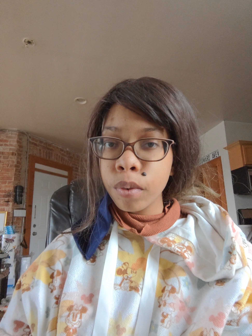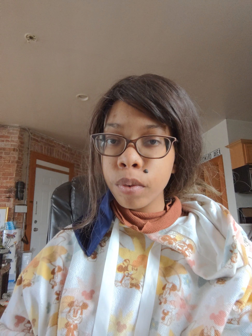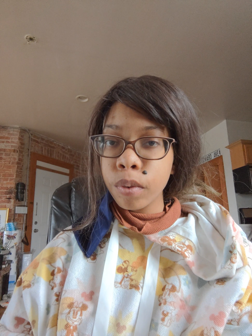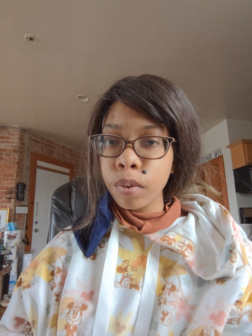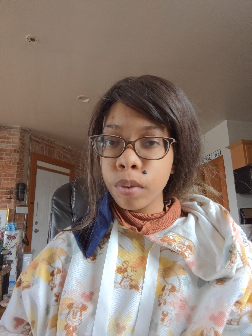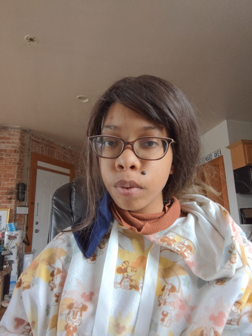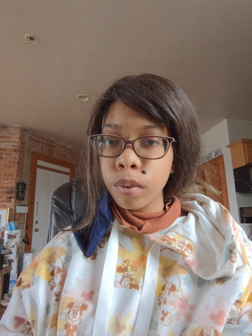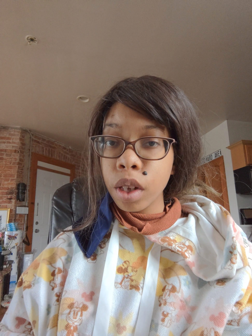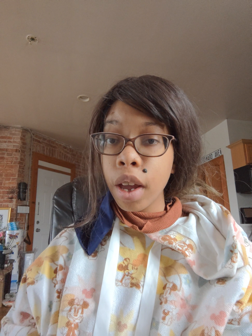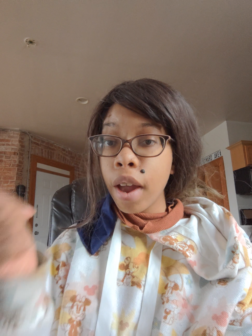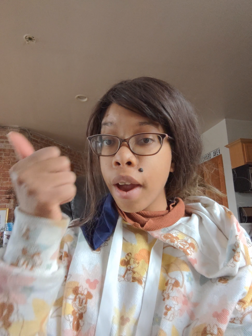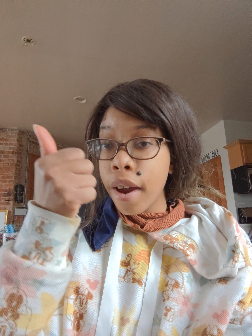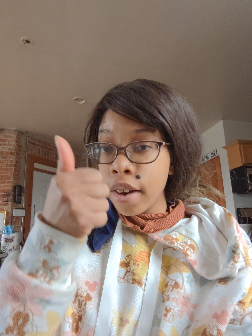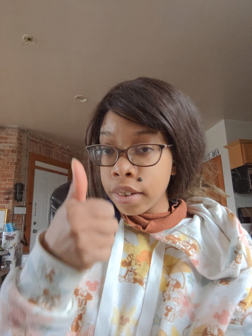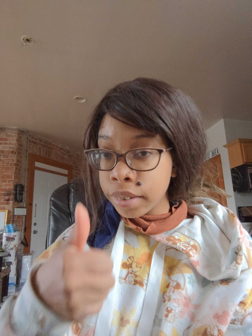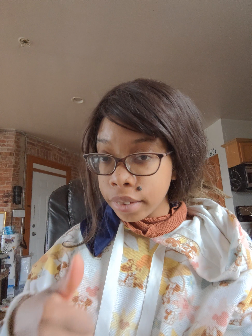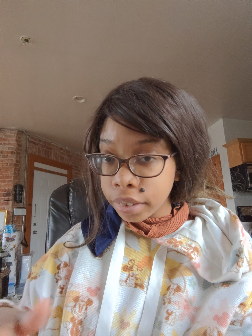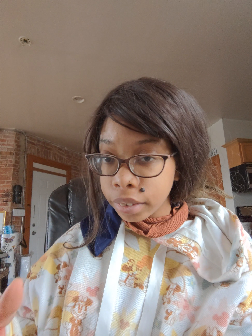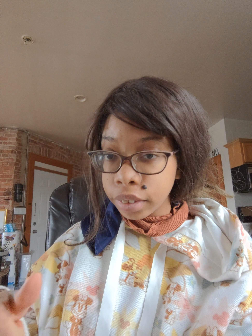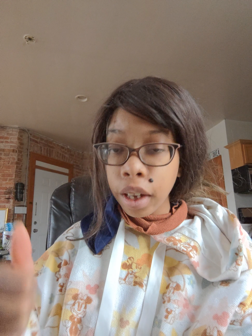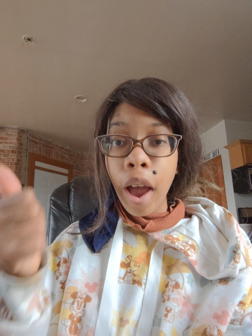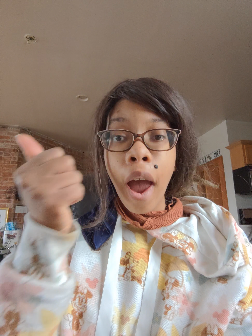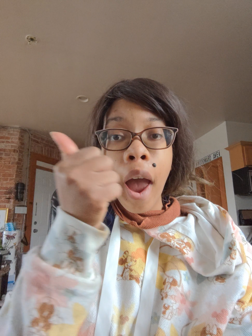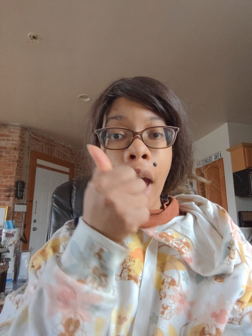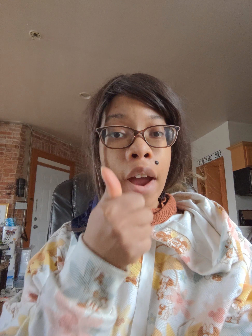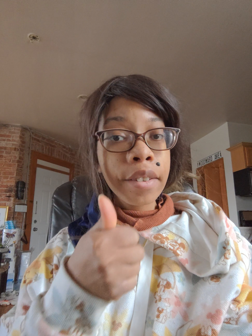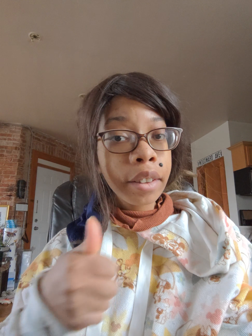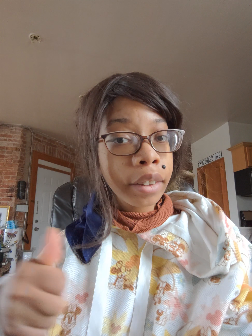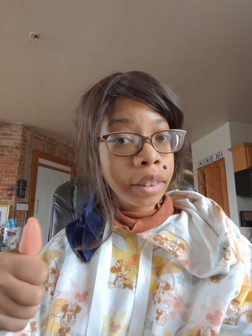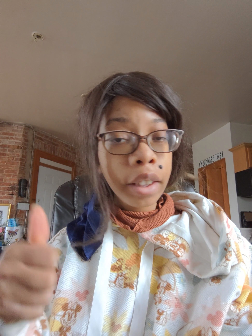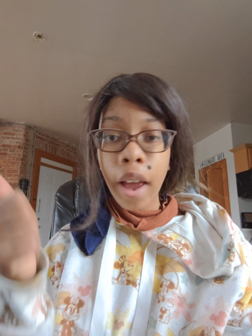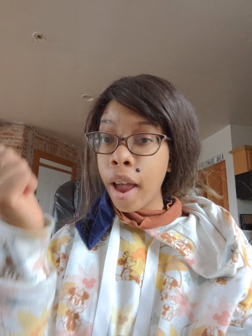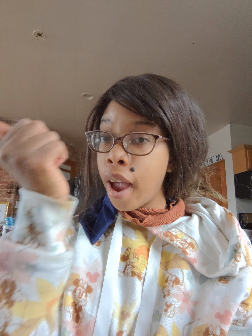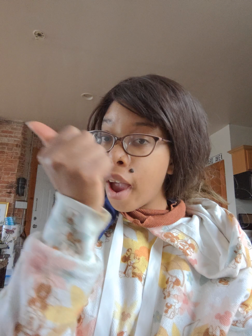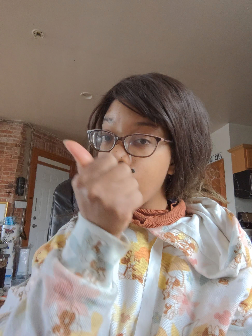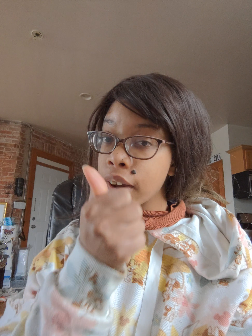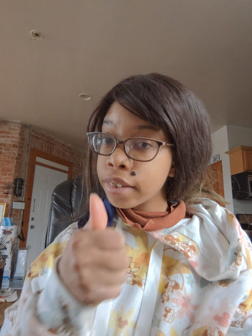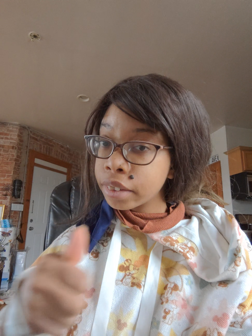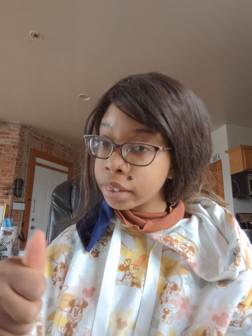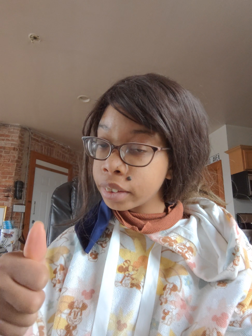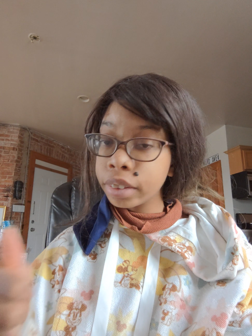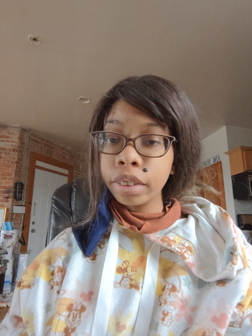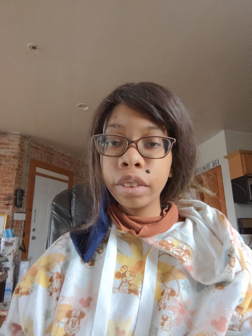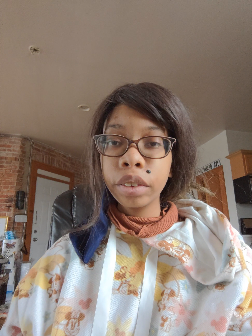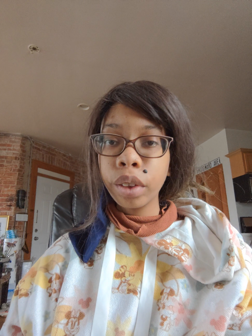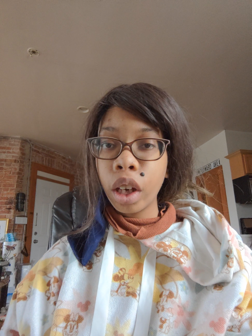every